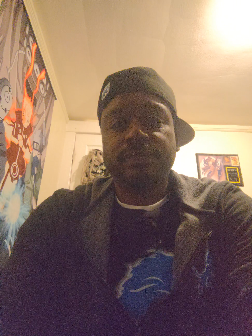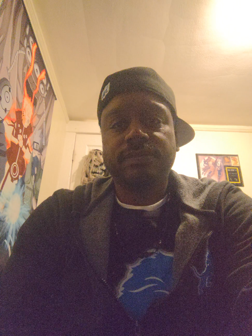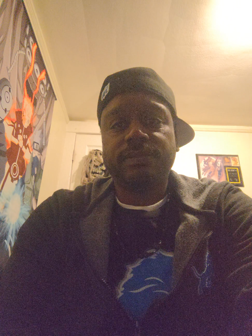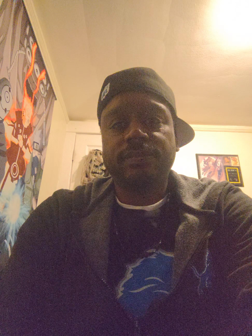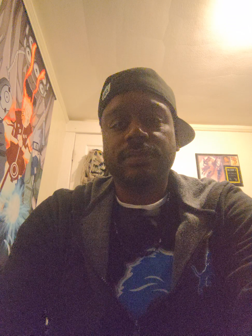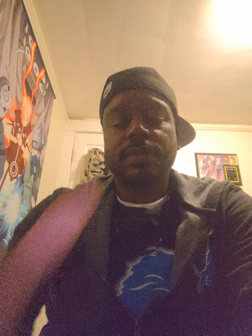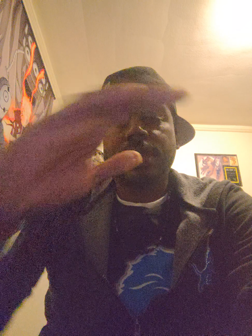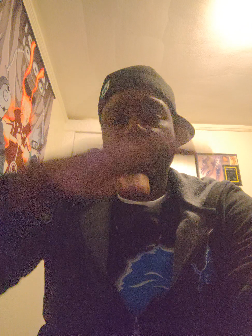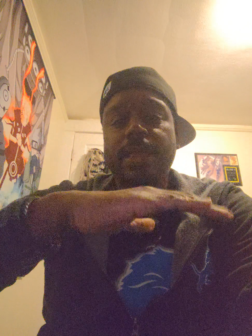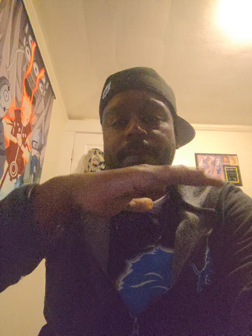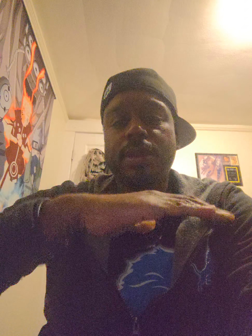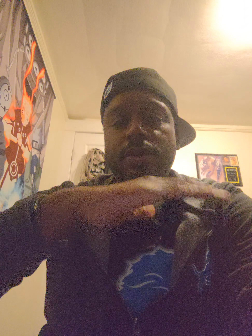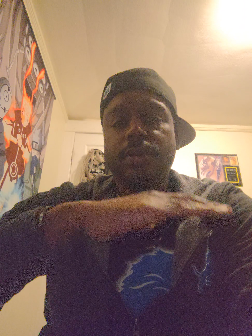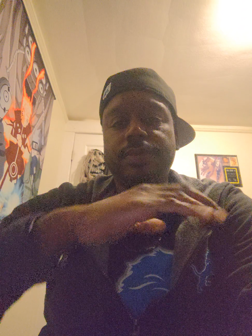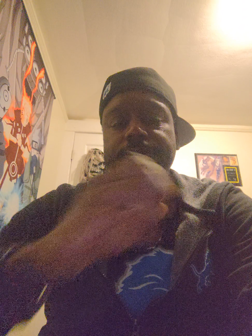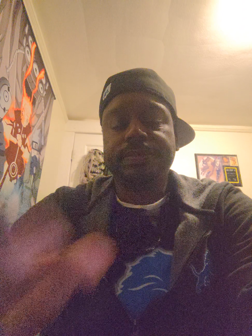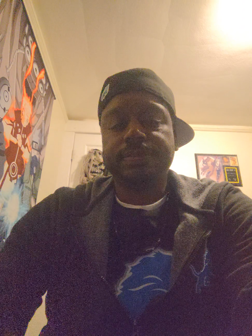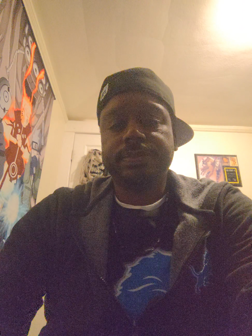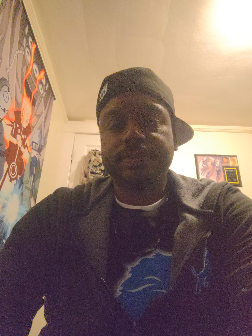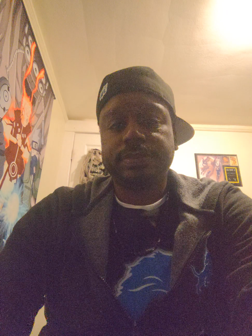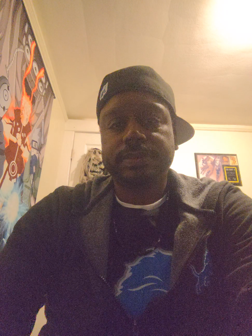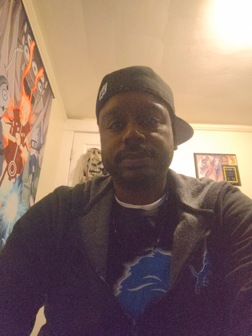table